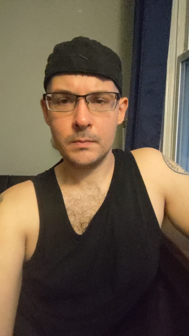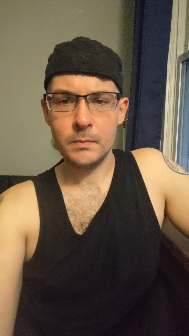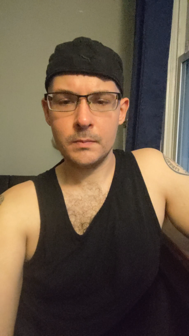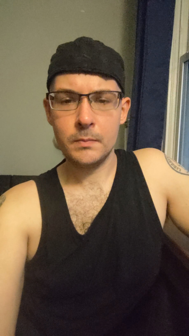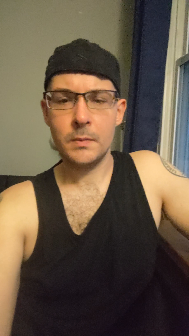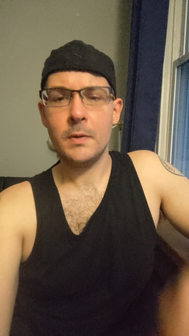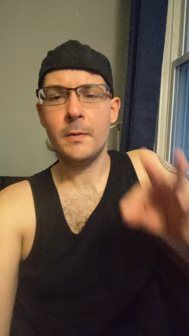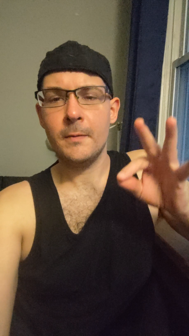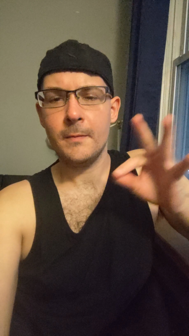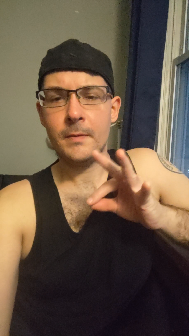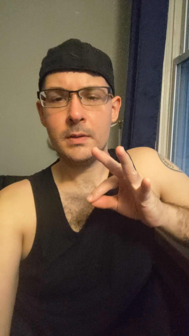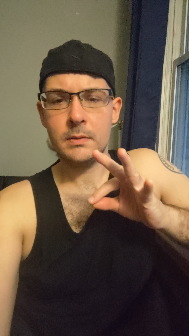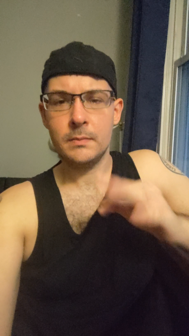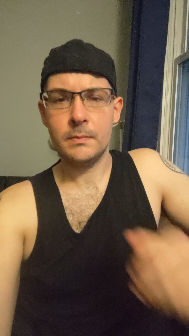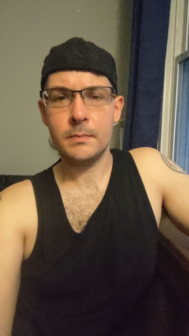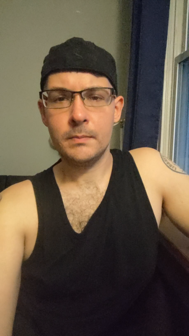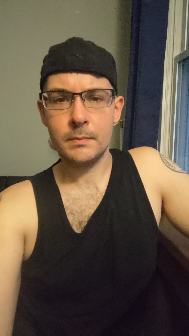fit